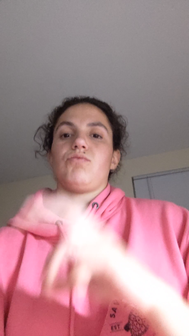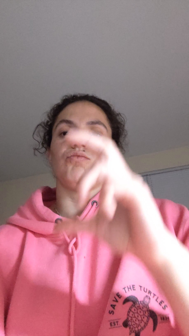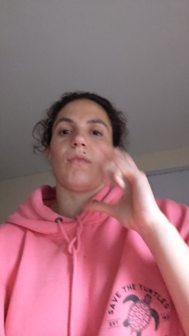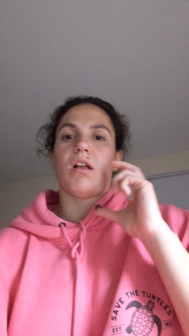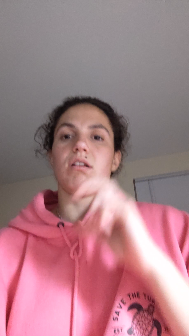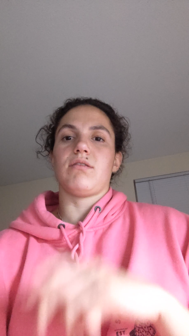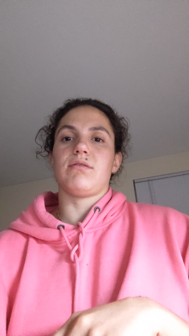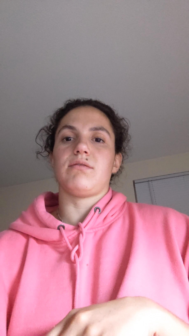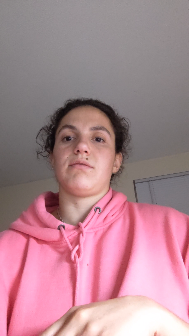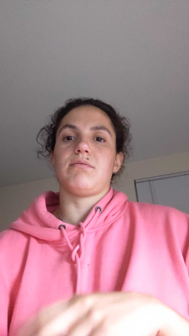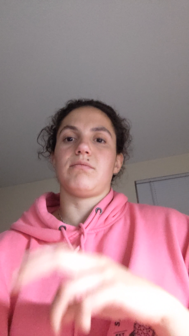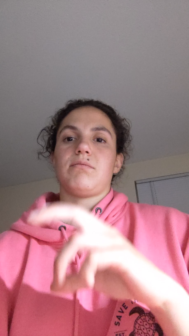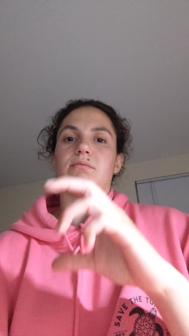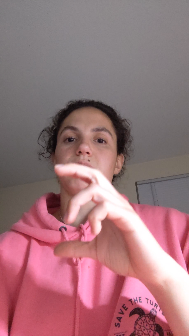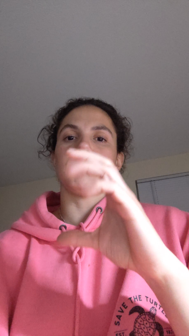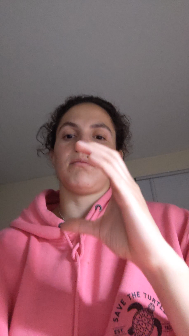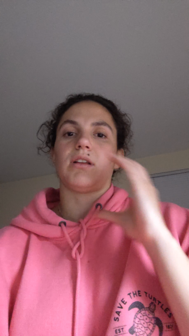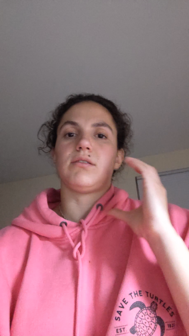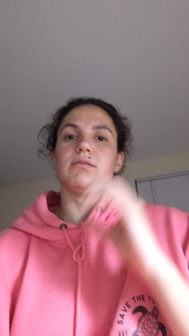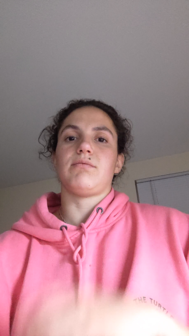bus